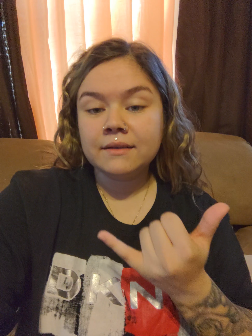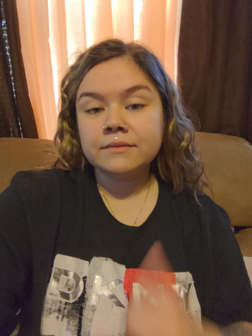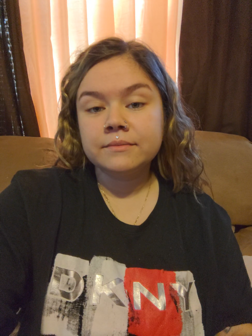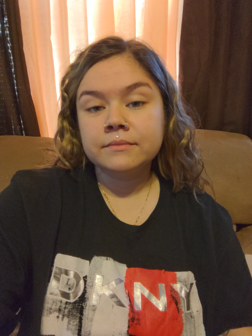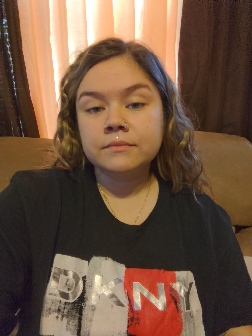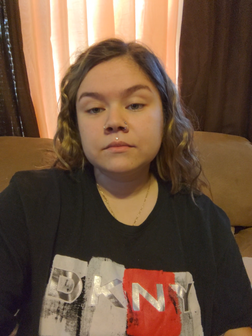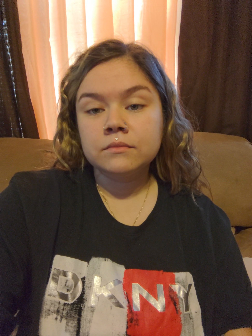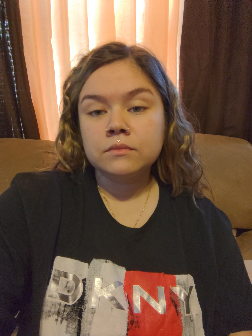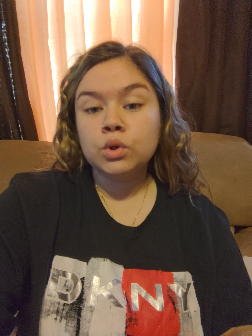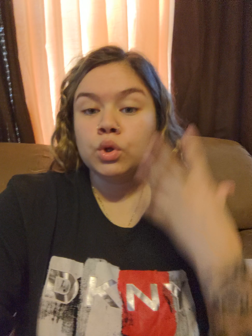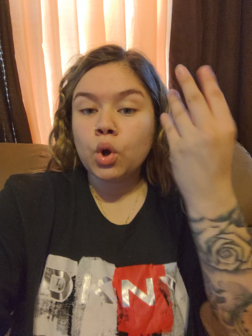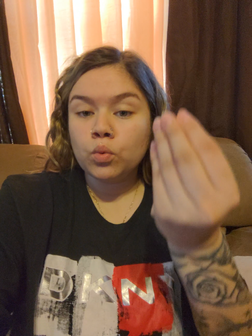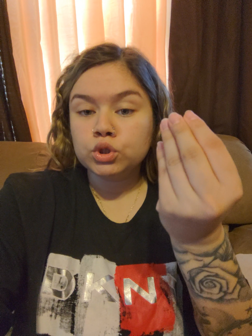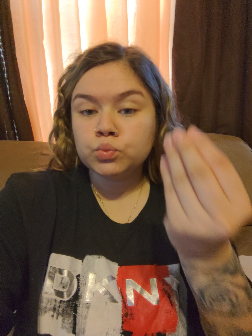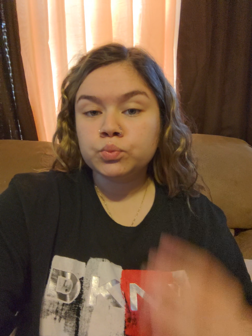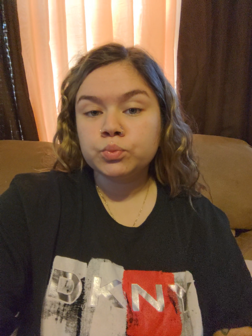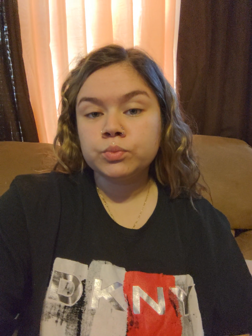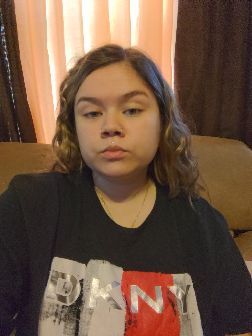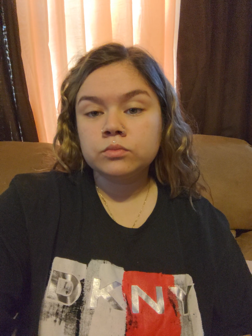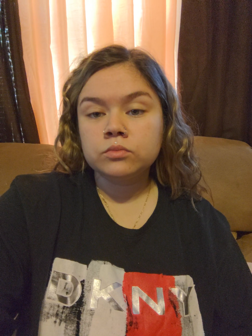going to